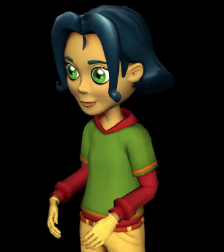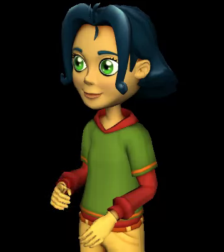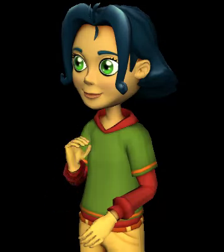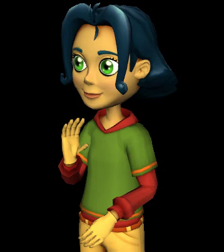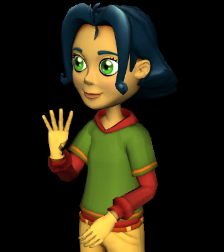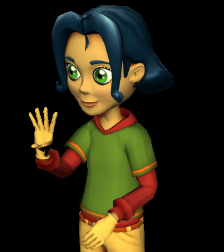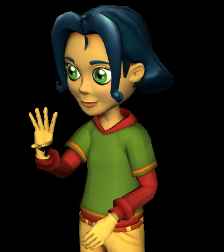يرسل